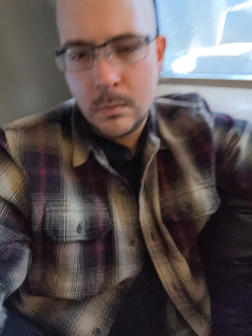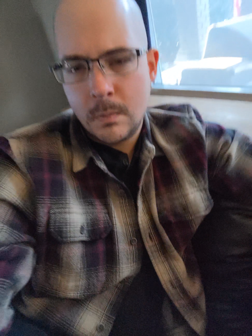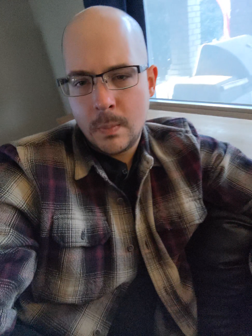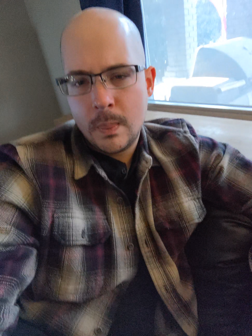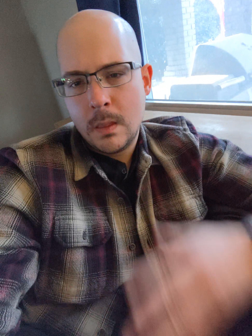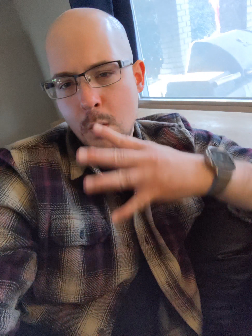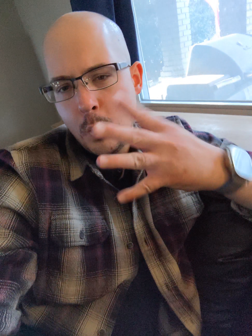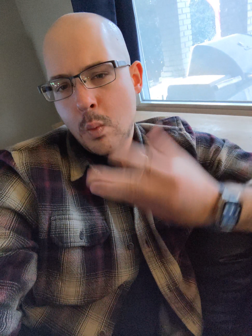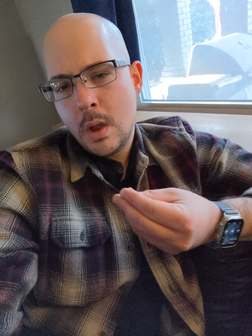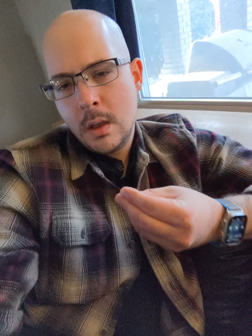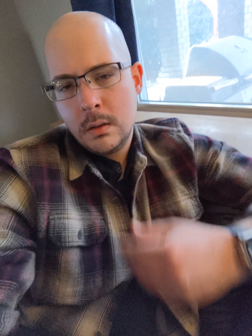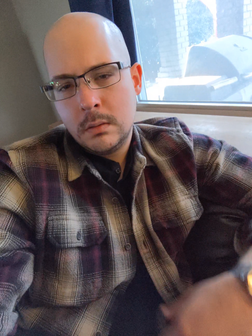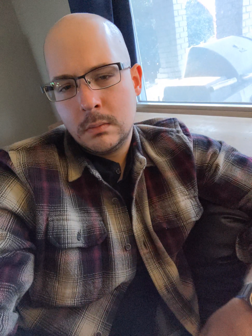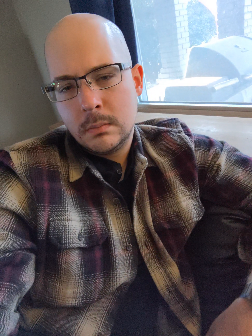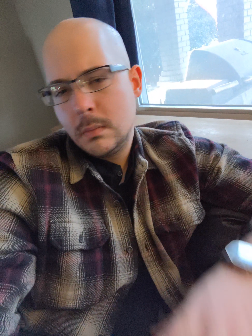wet